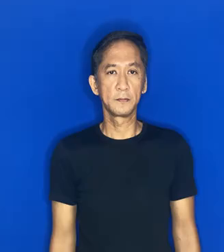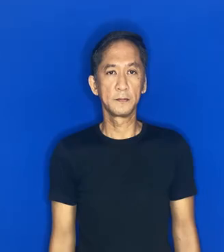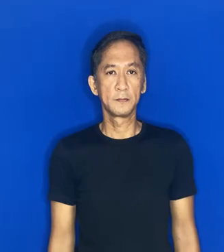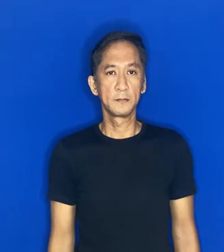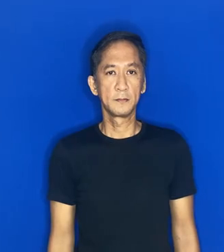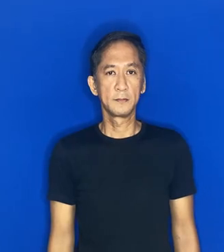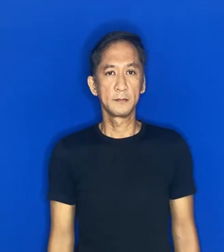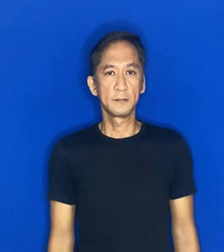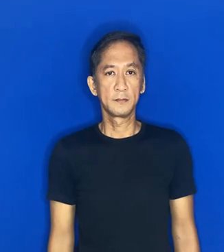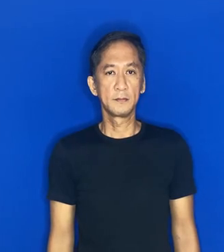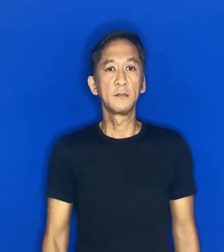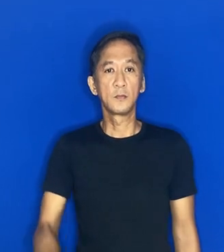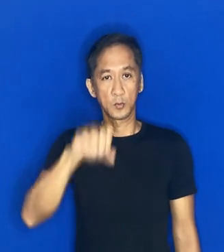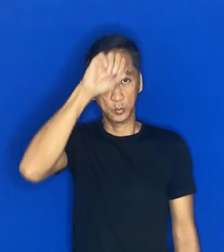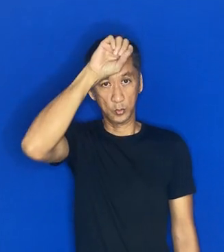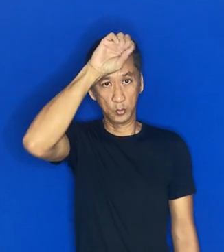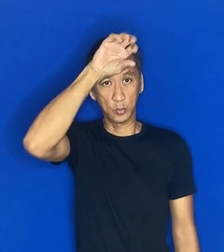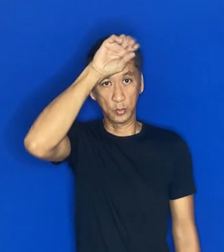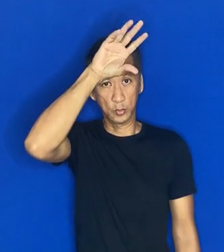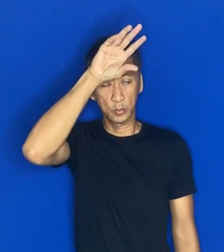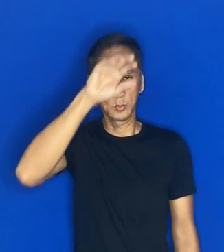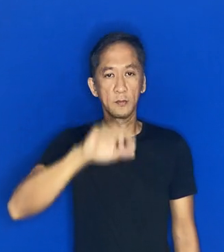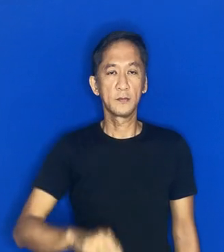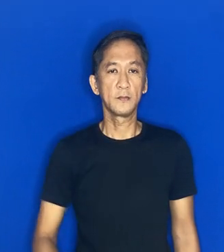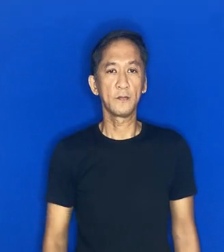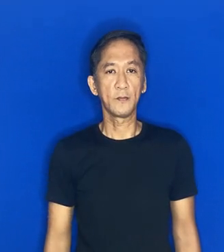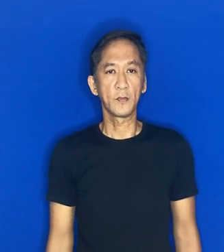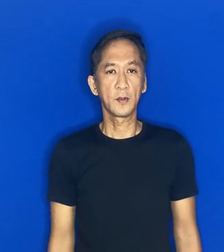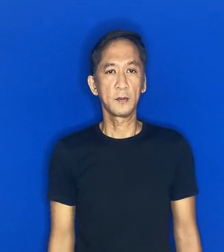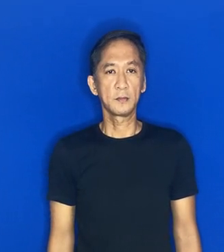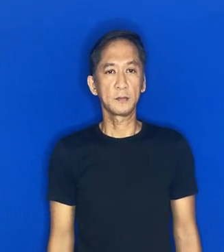grandfather